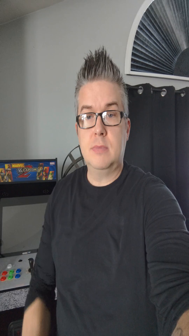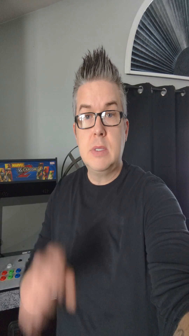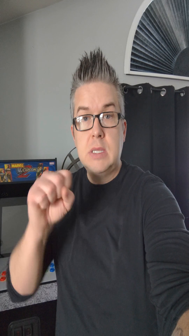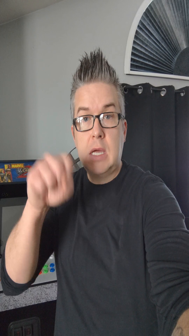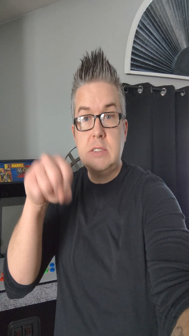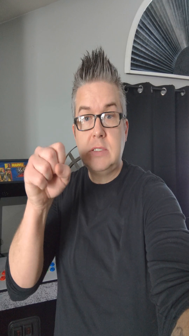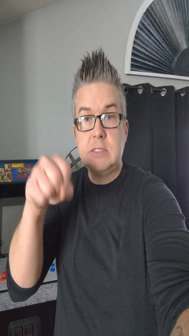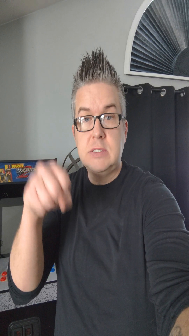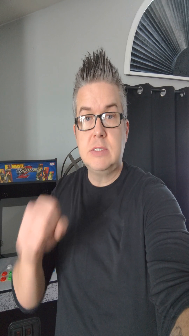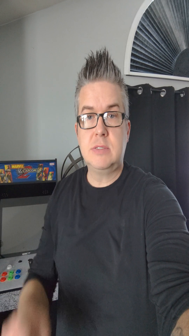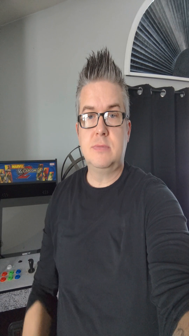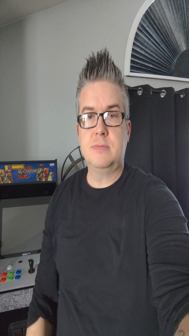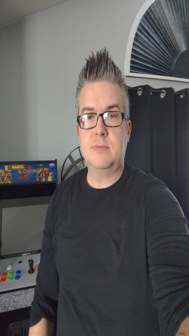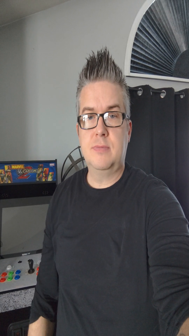yes